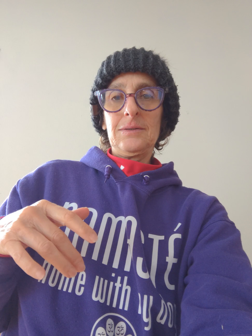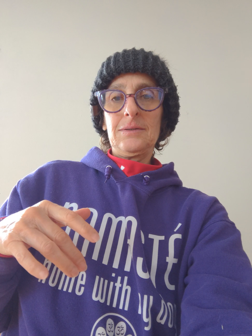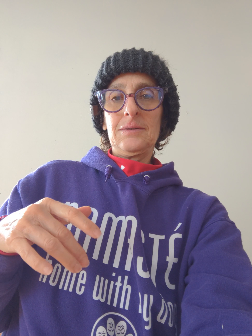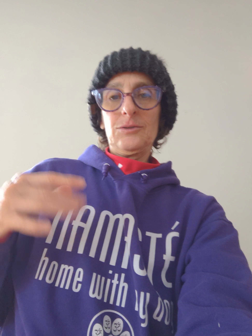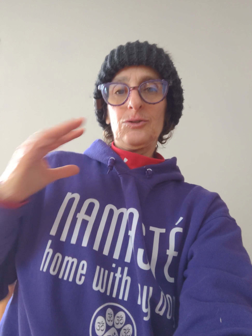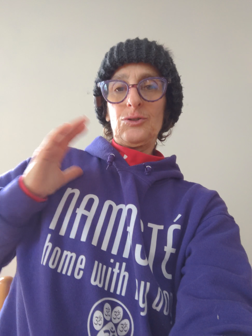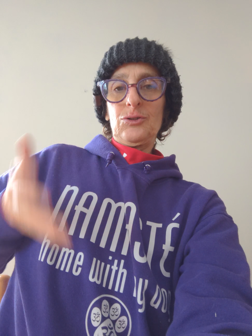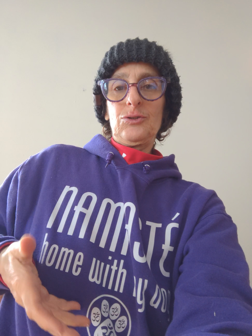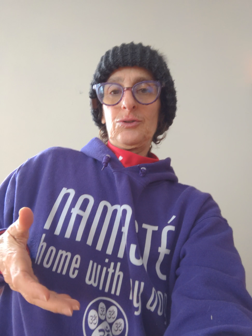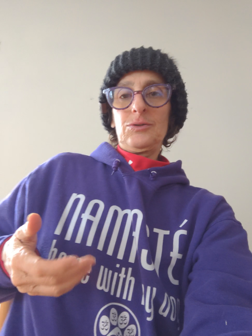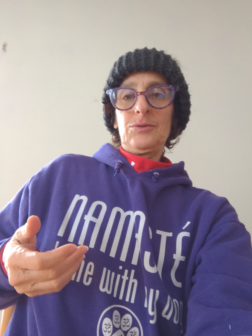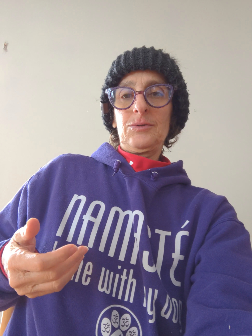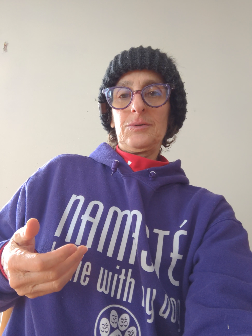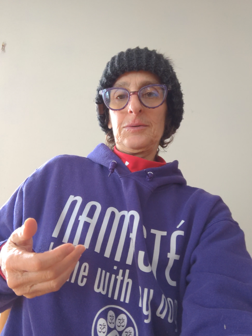shirt